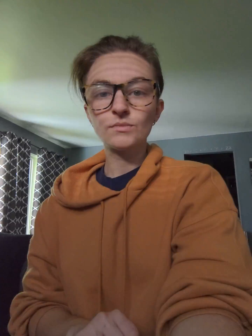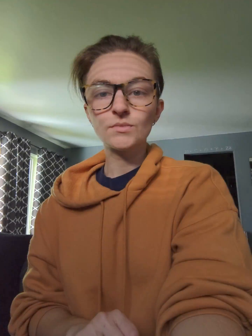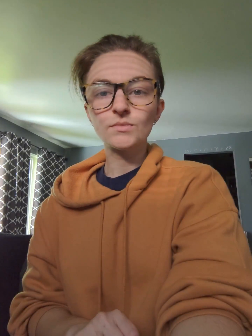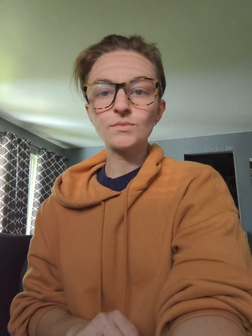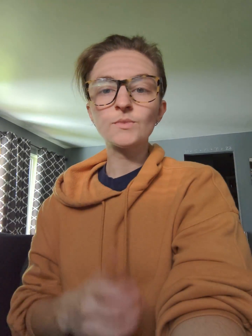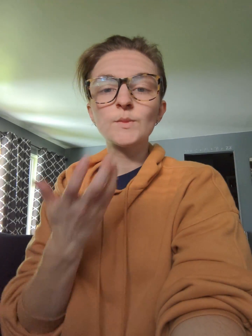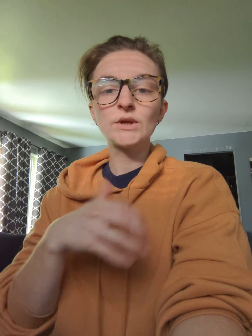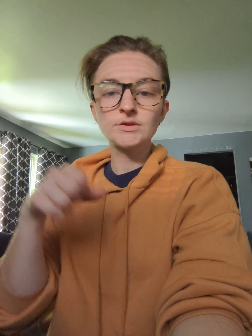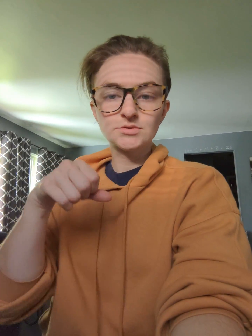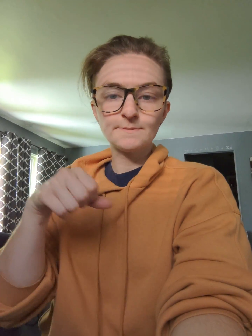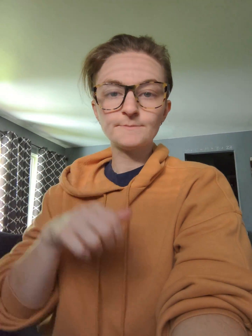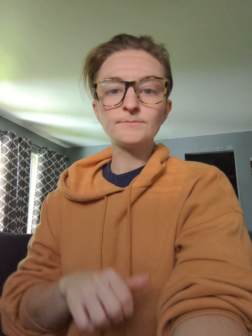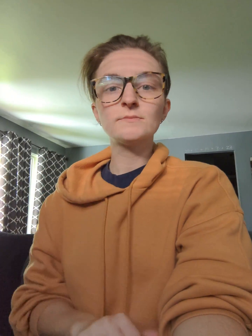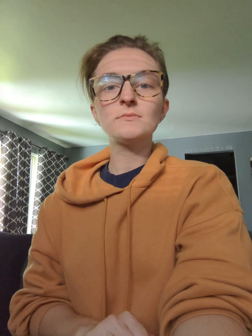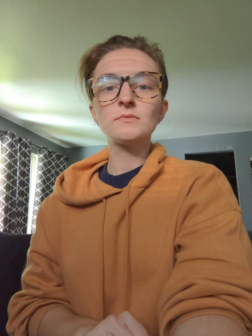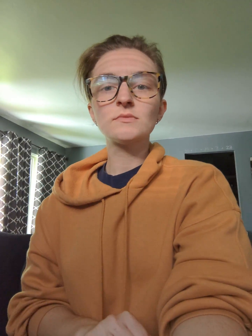basket